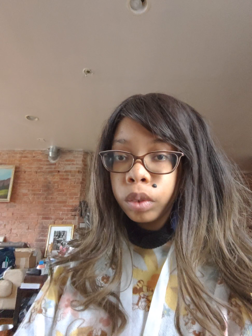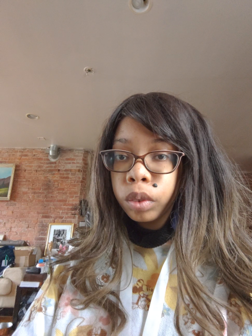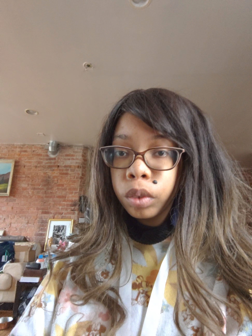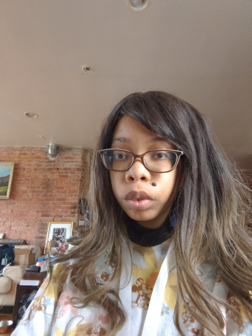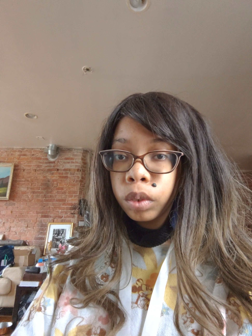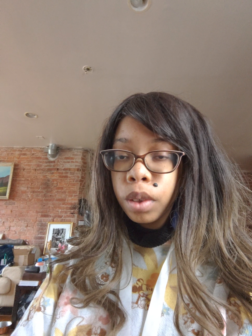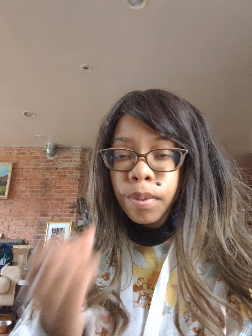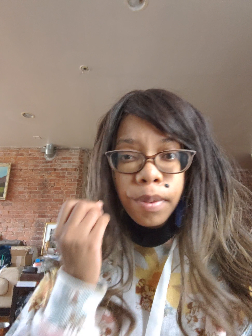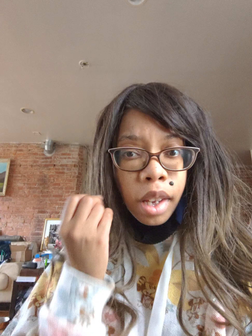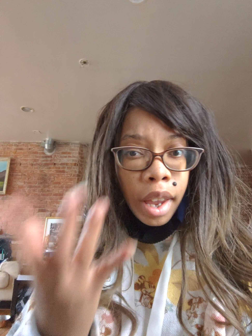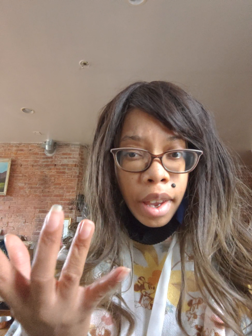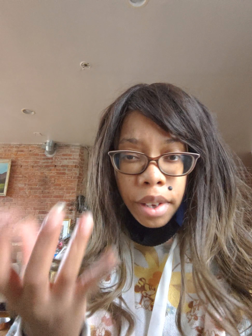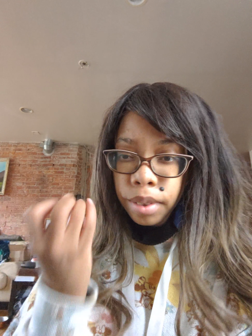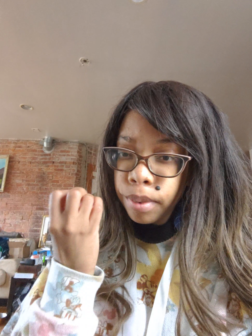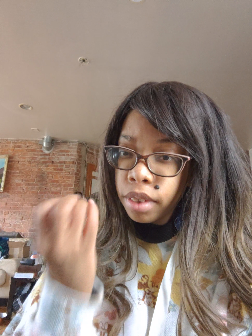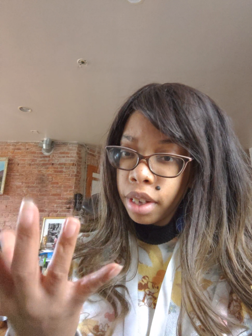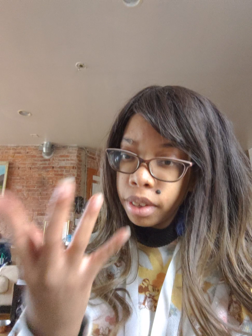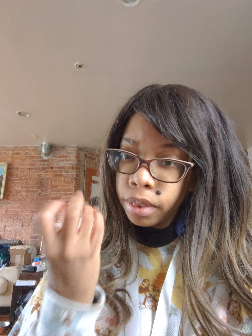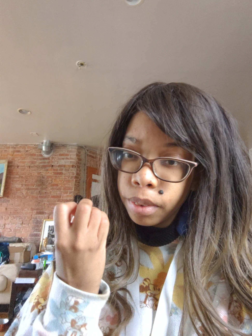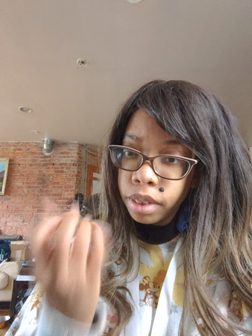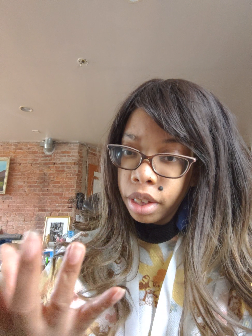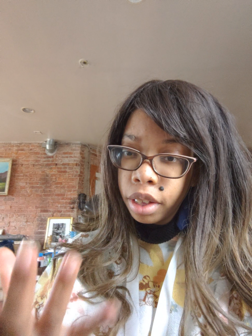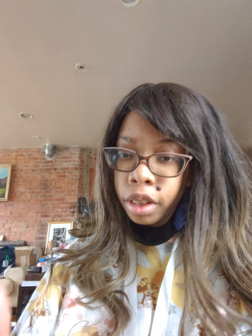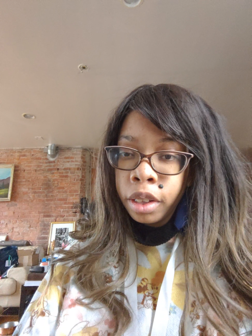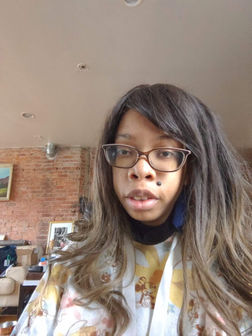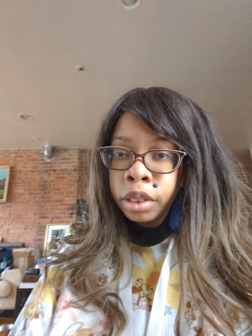many